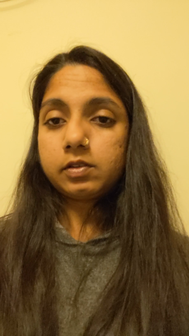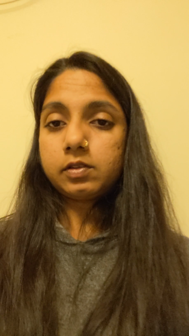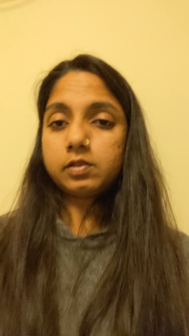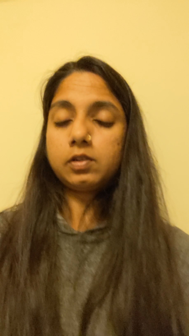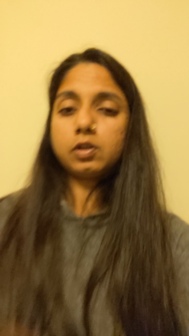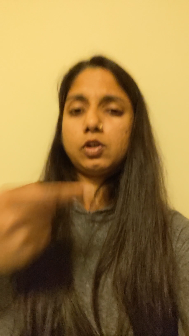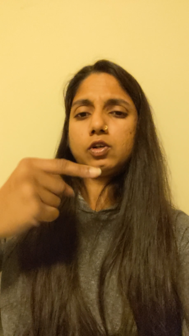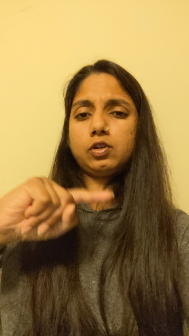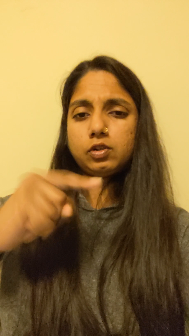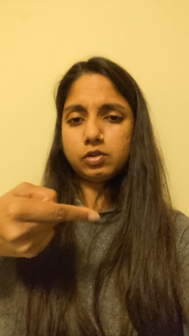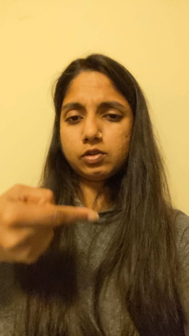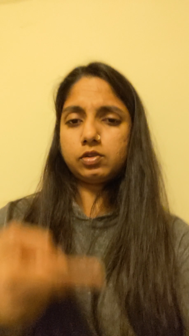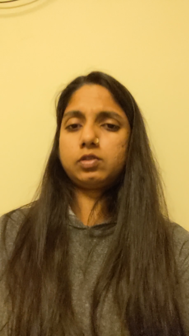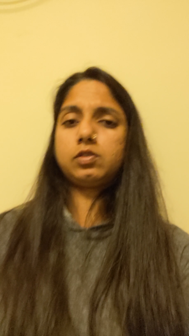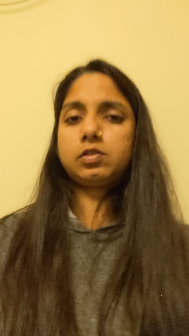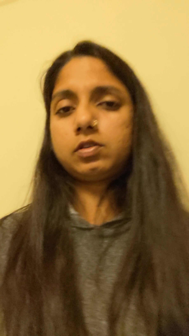hurt